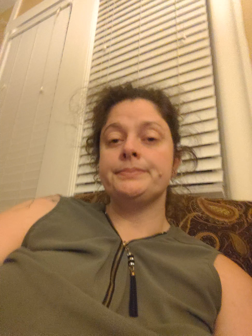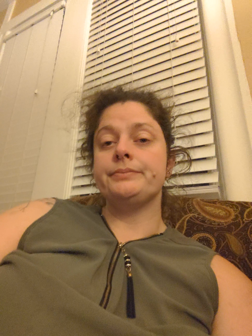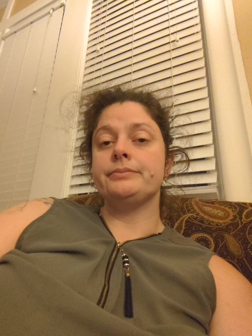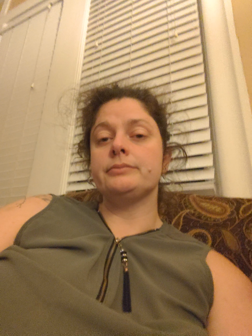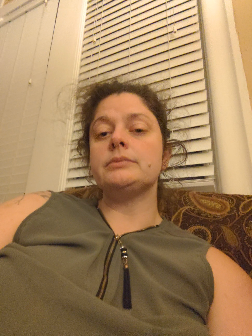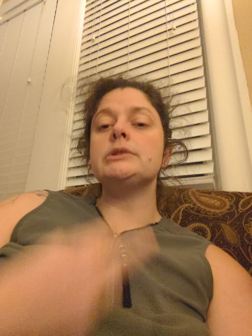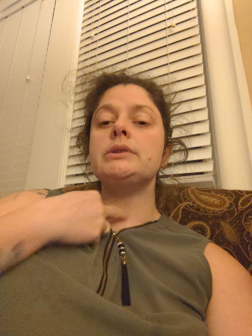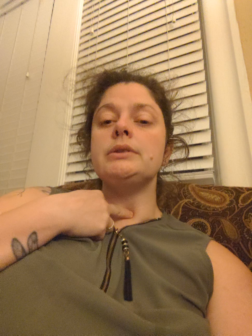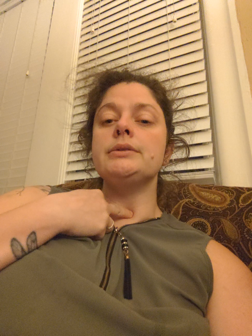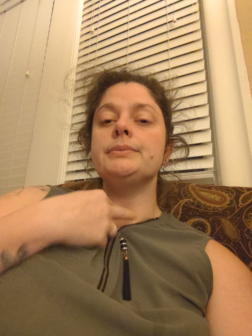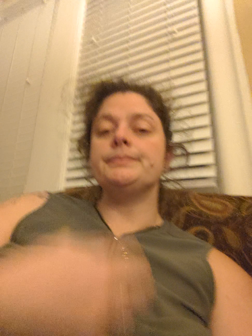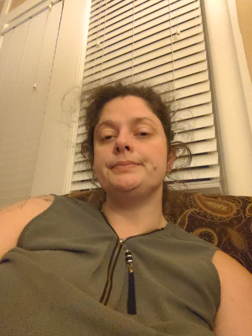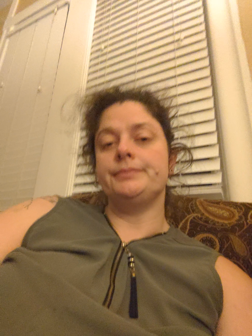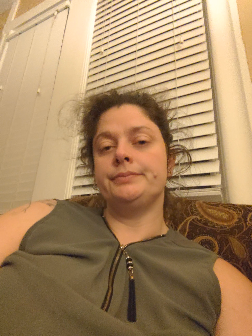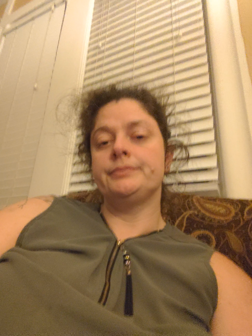stuck